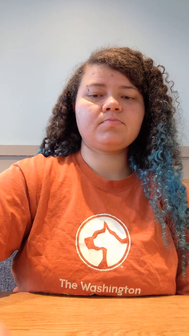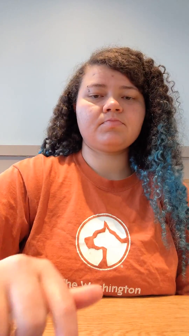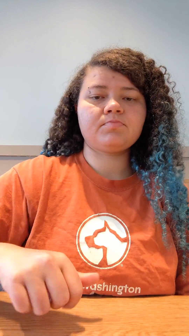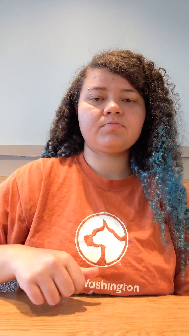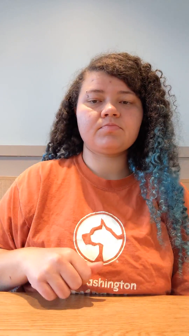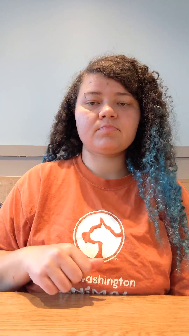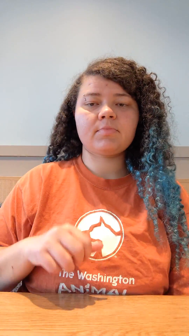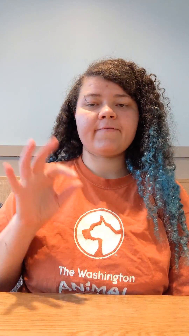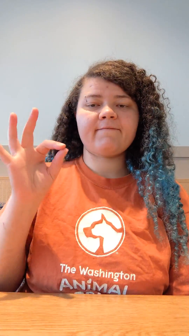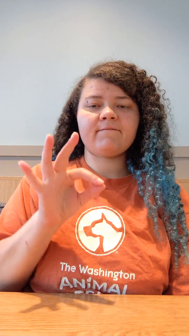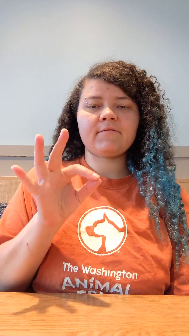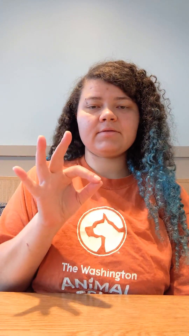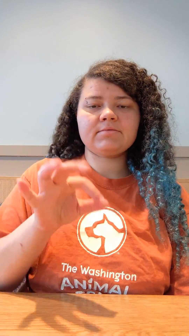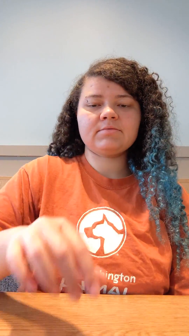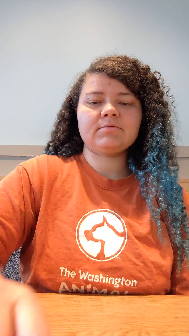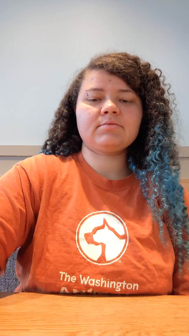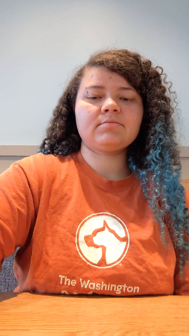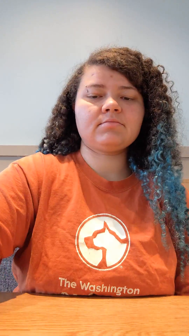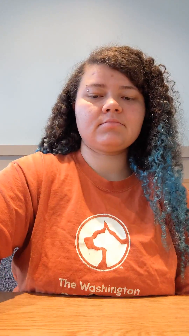fit